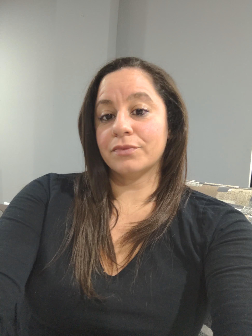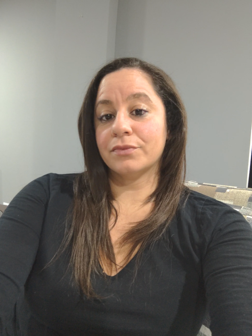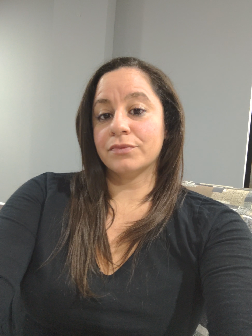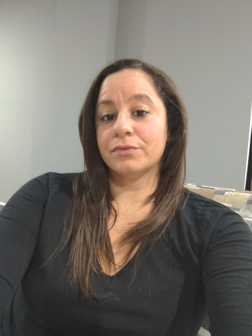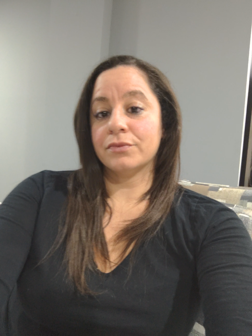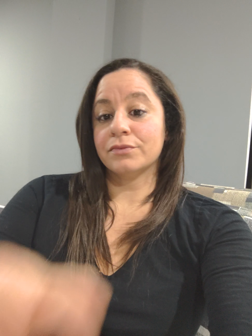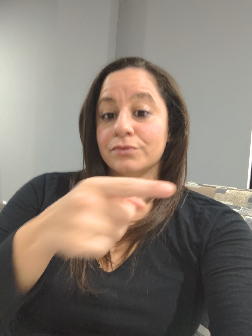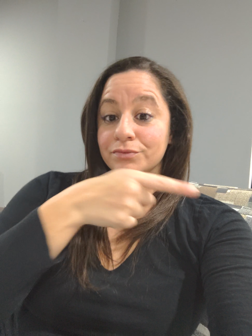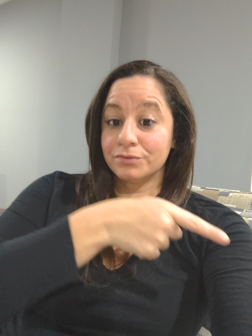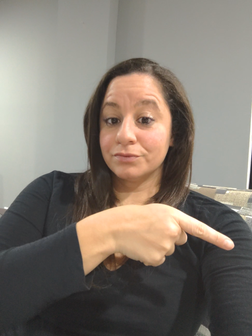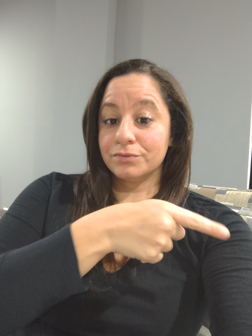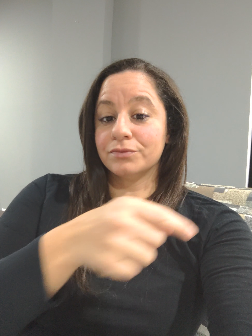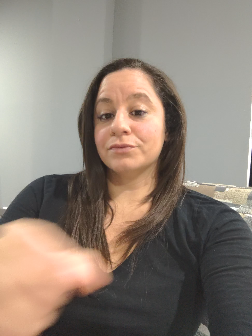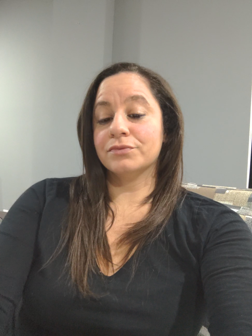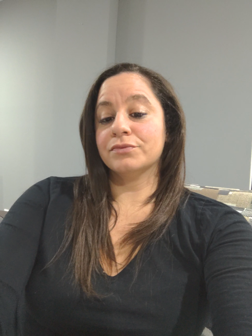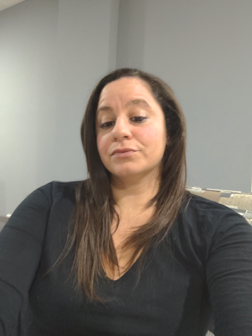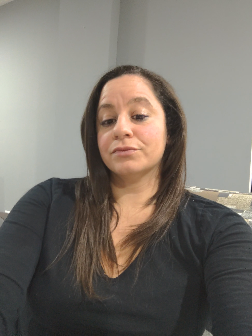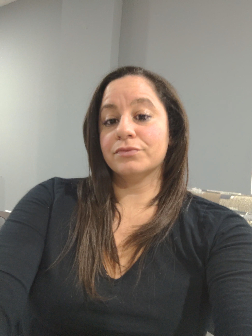he/she/it